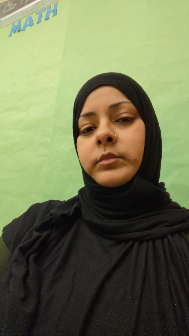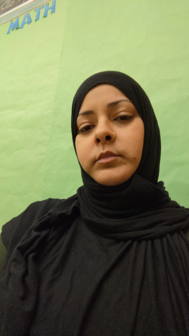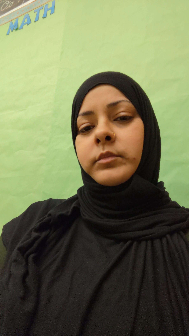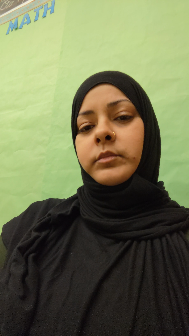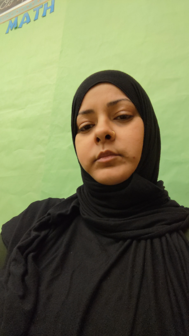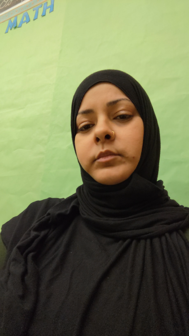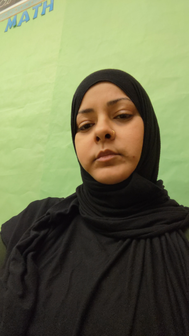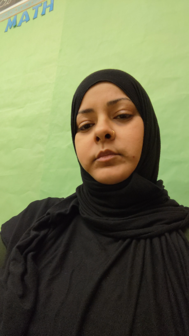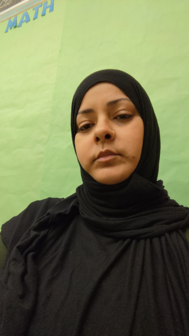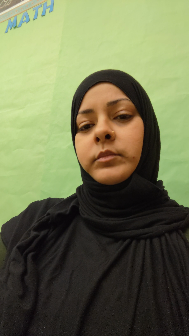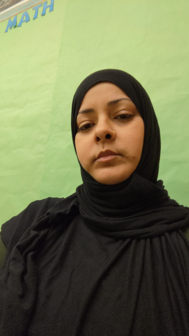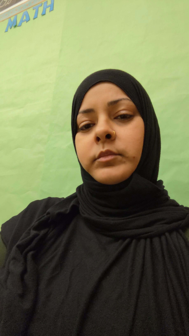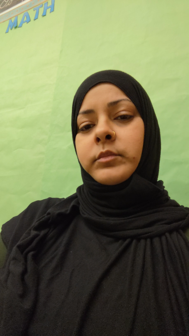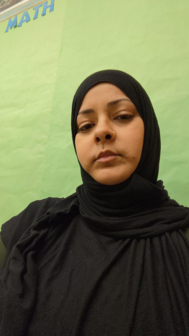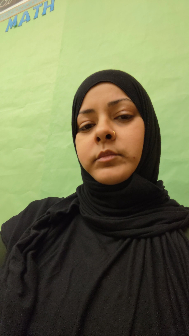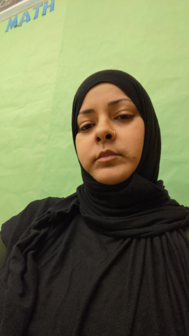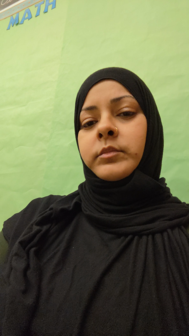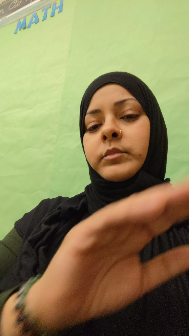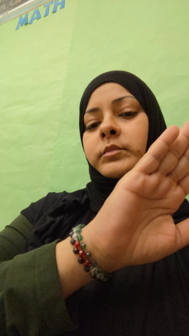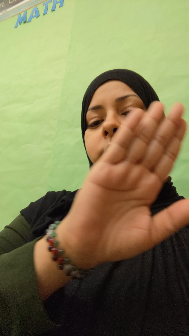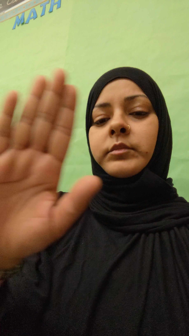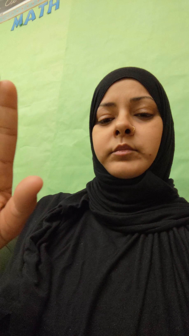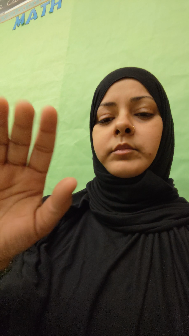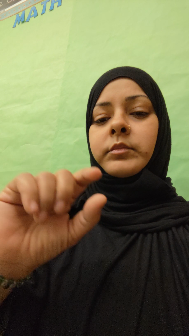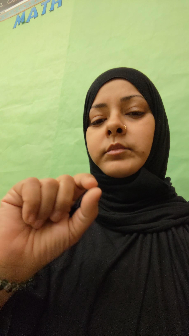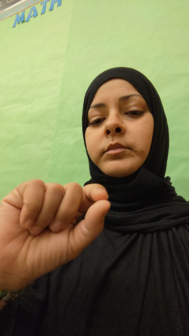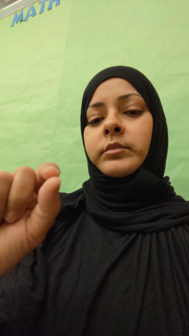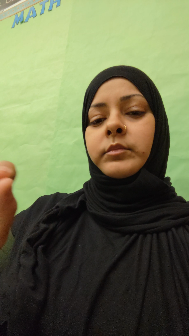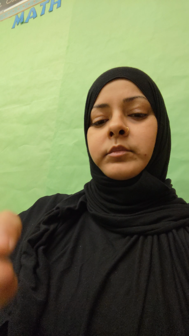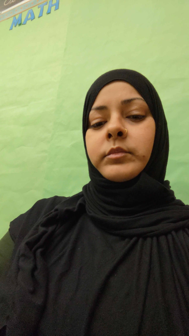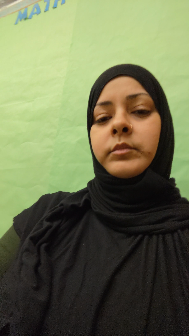chalk